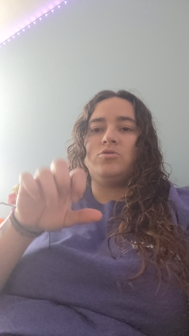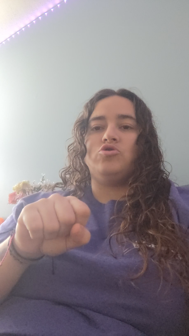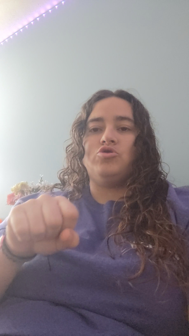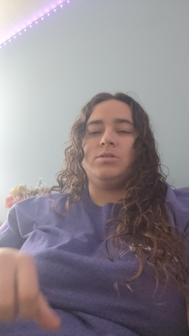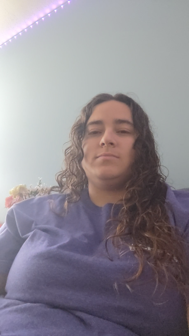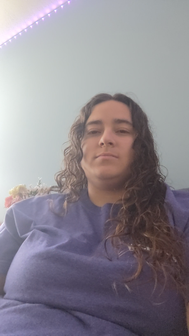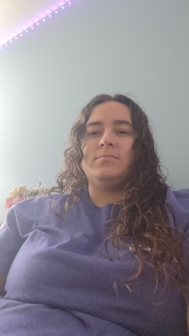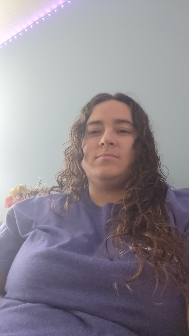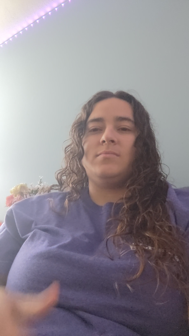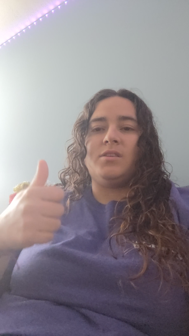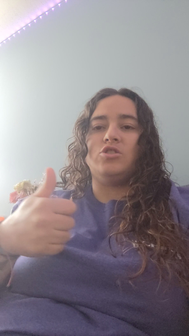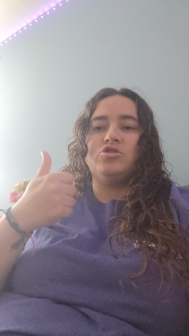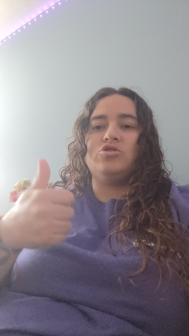chase